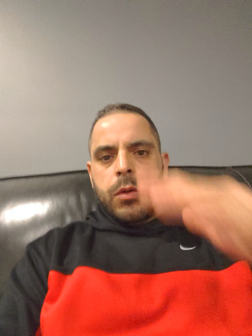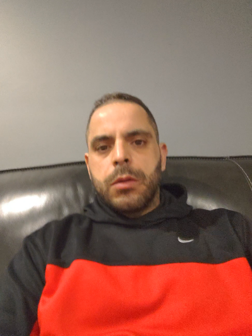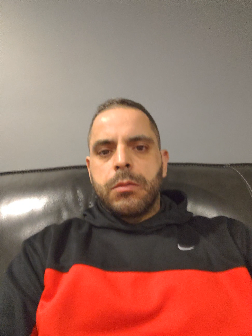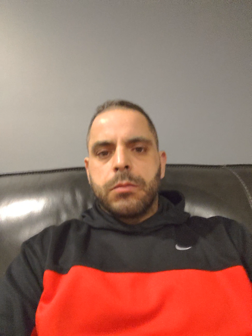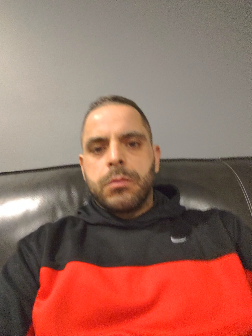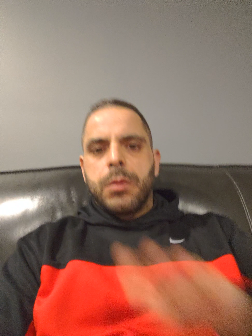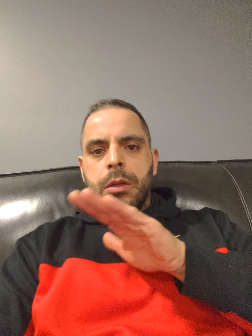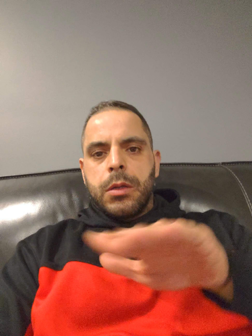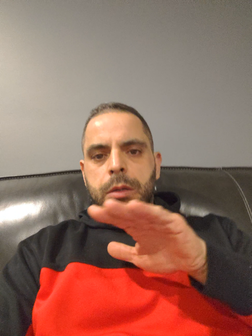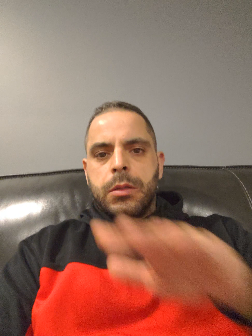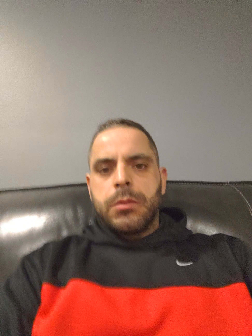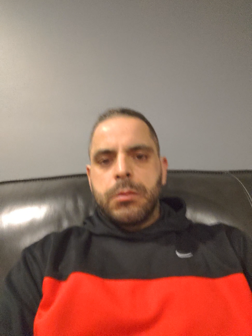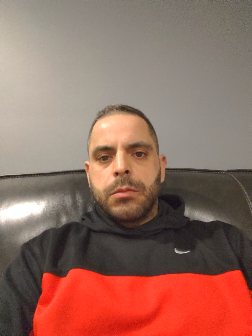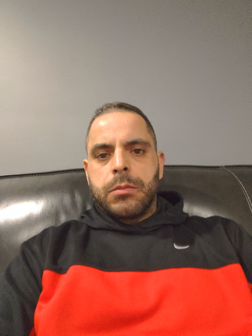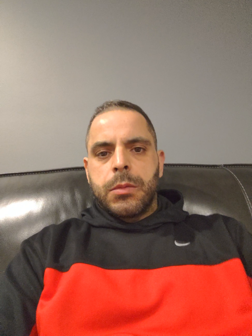clean